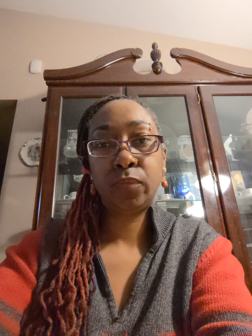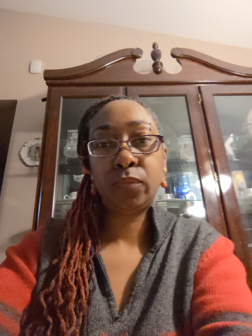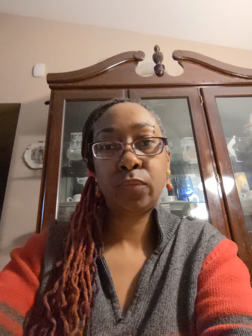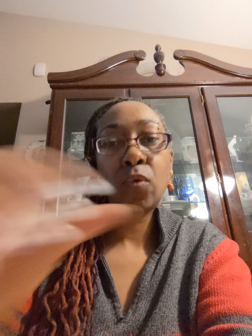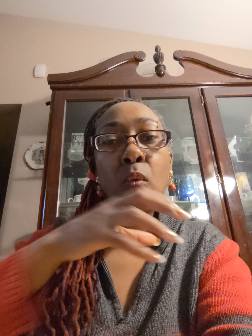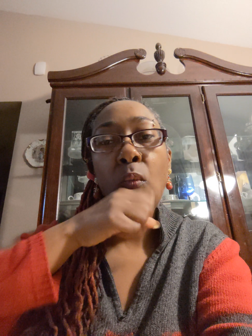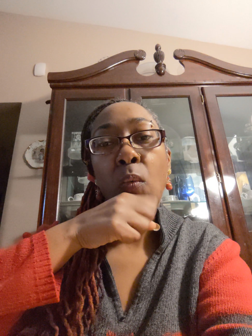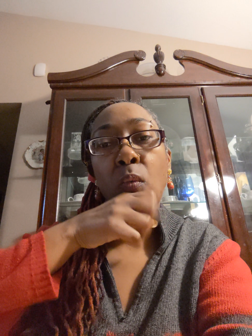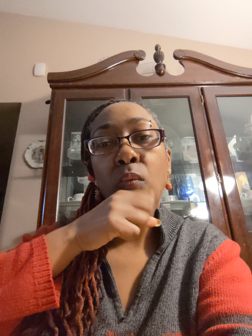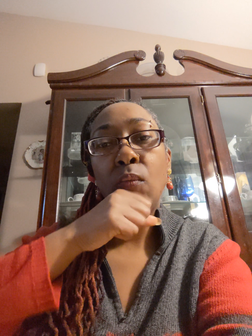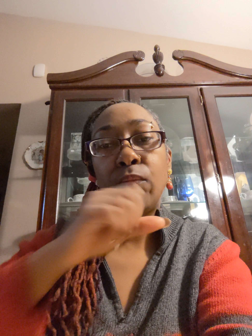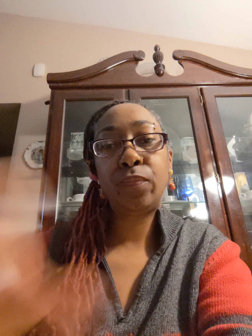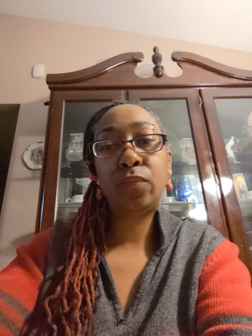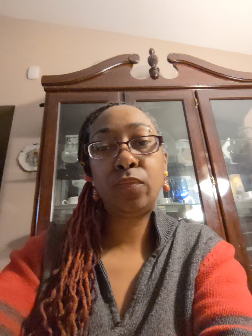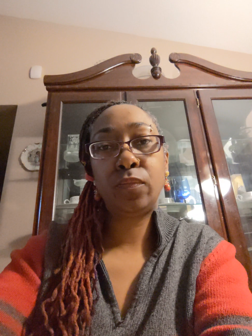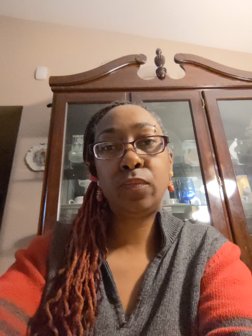orange